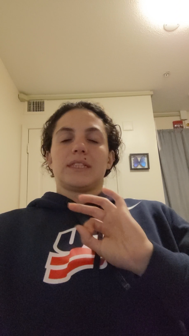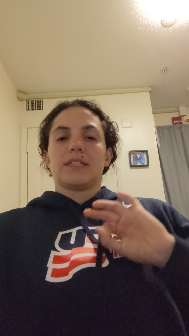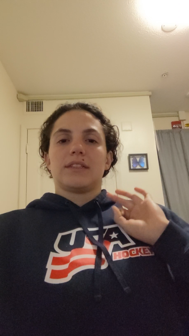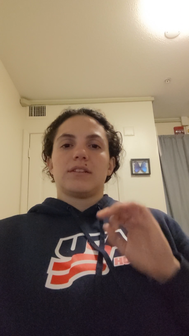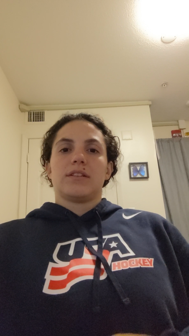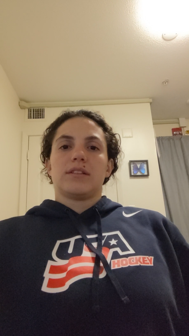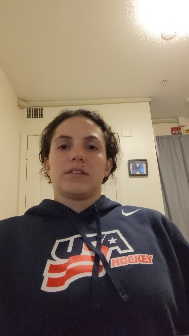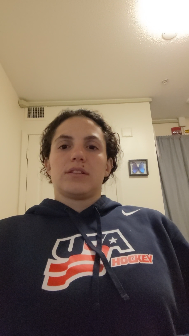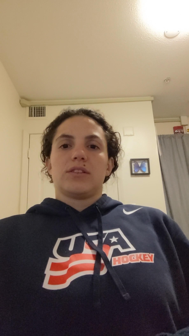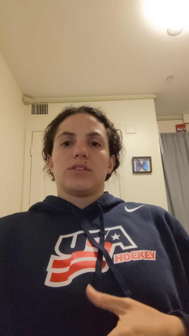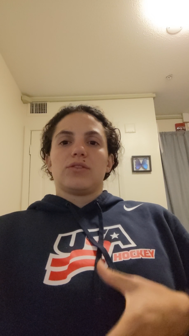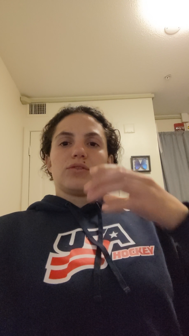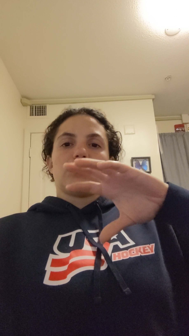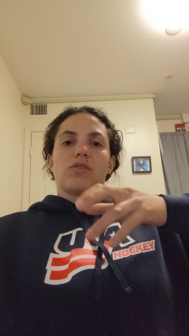jar